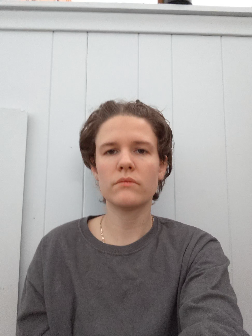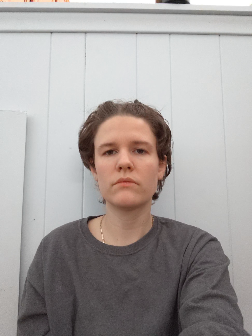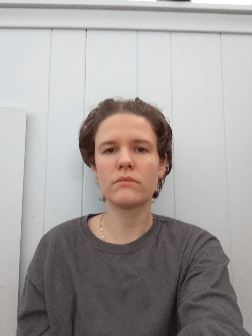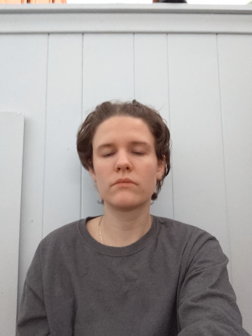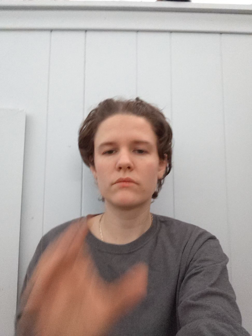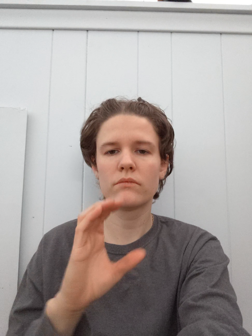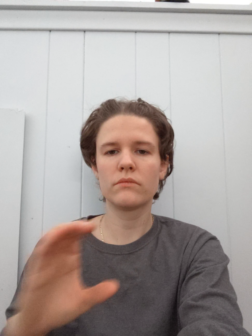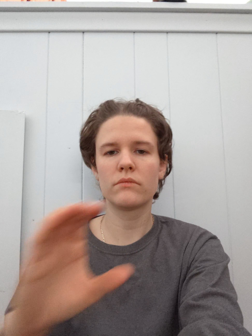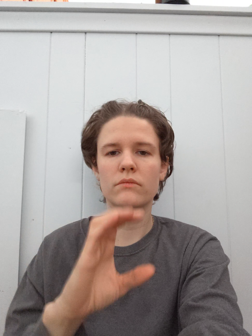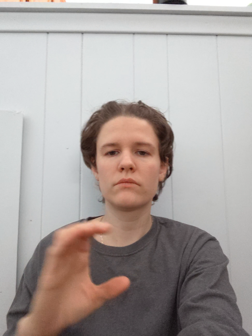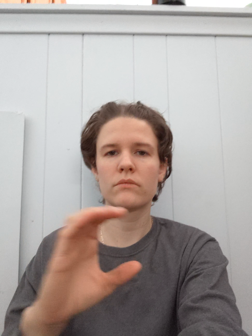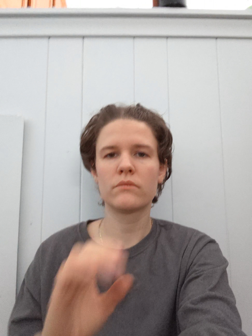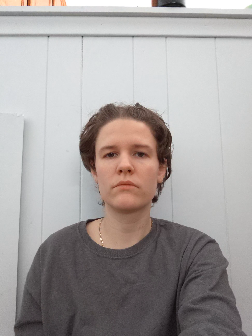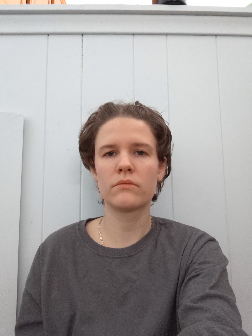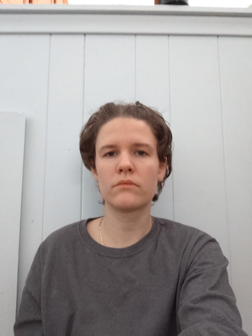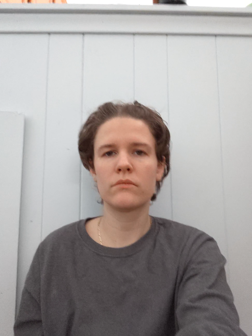chocolate